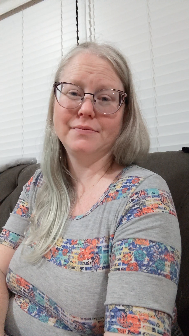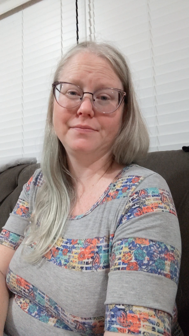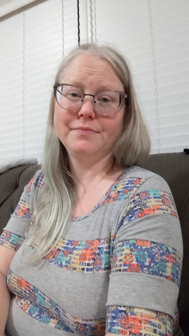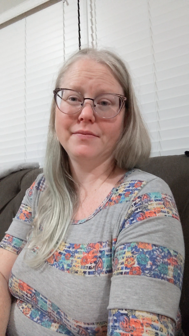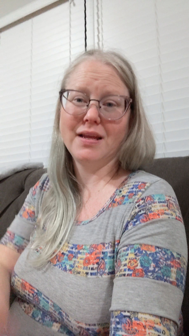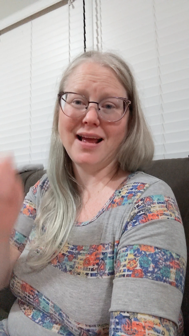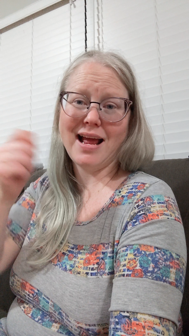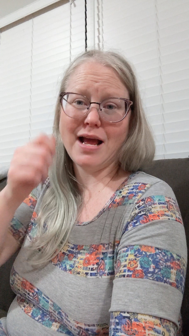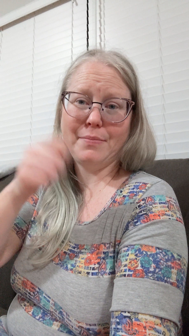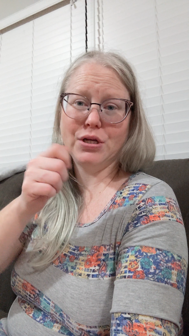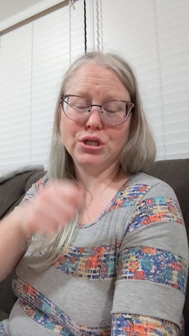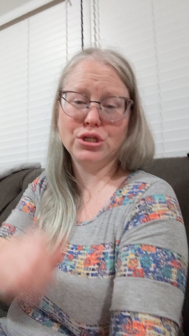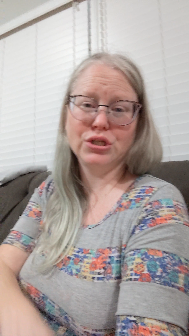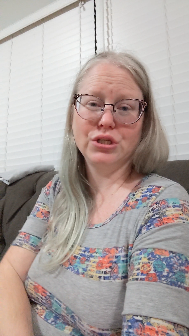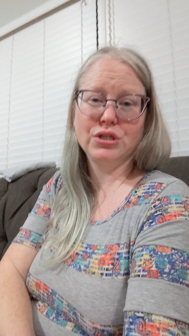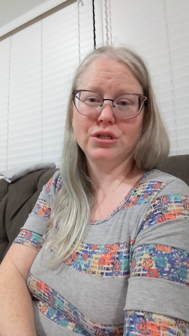hammer